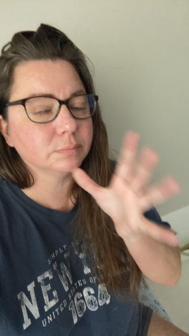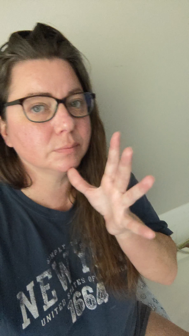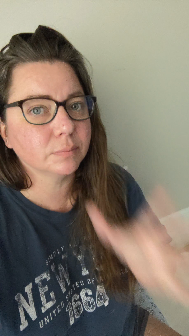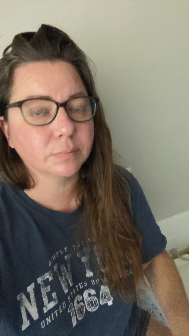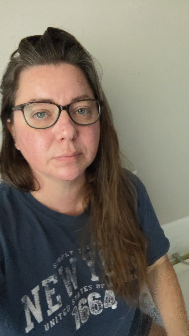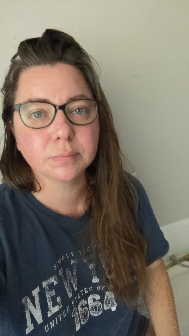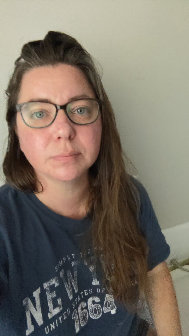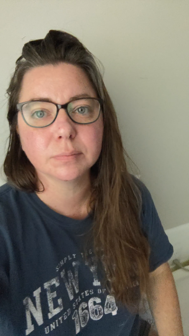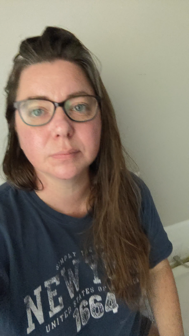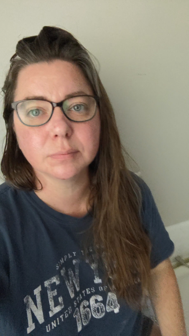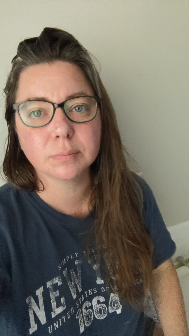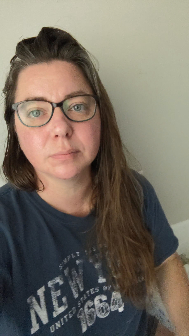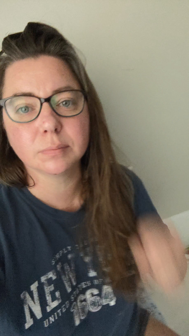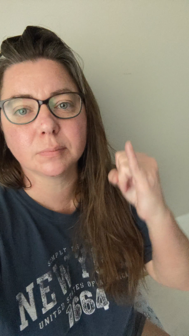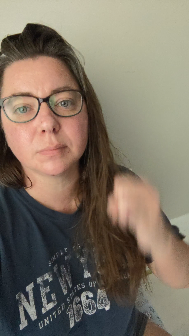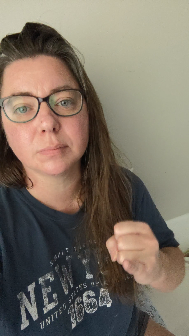last